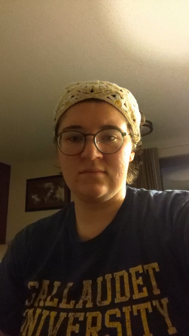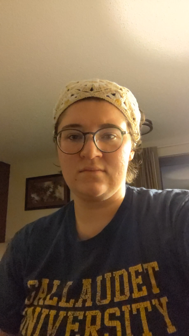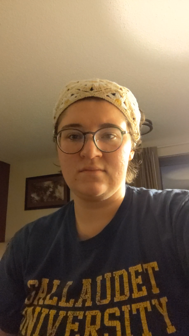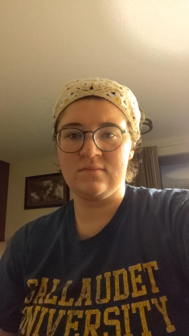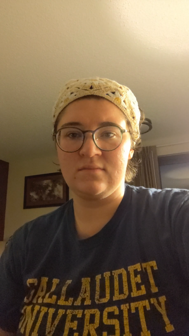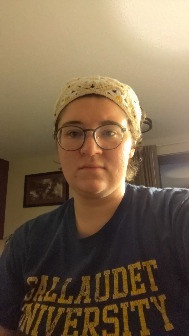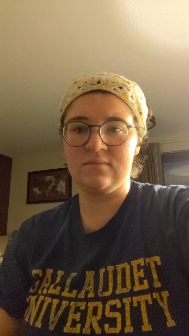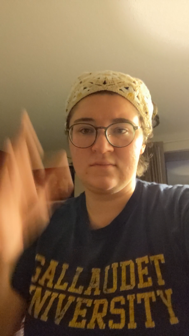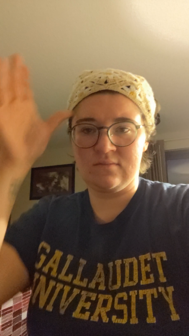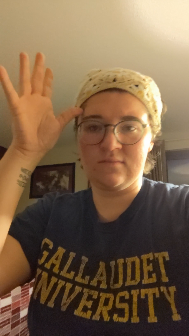moose